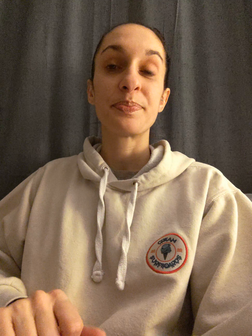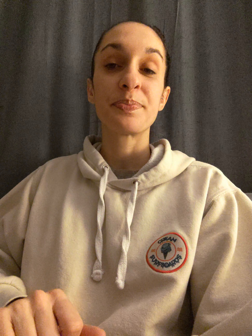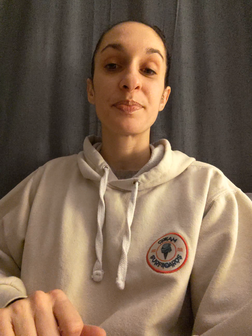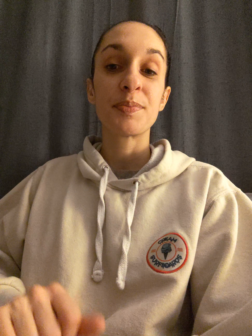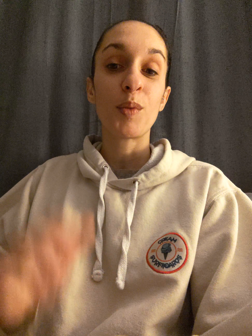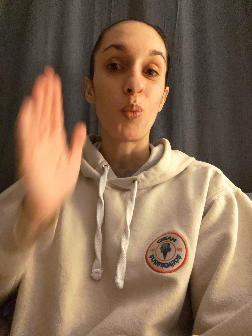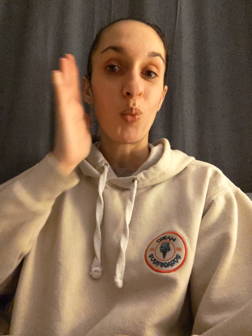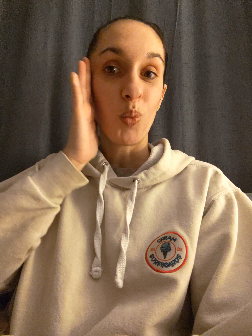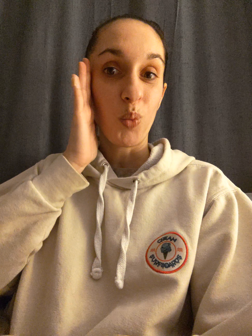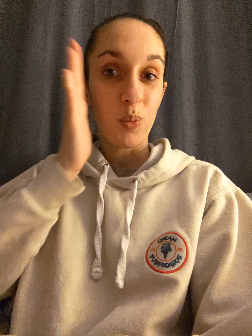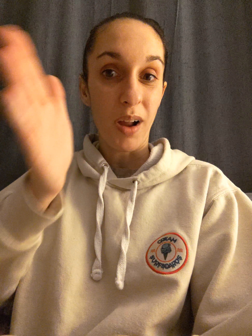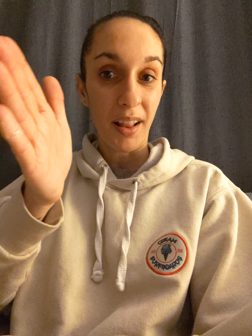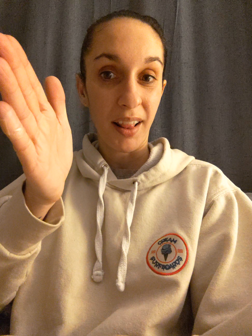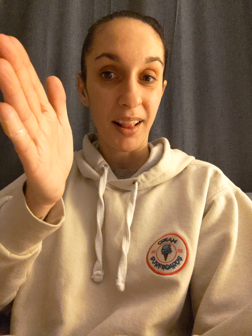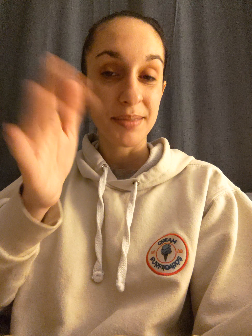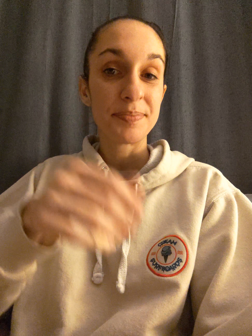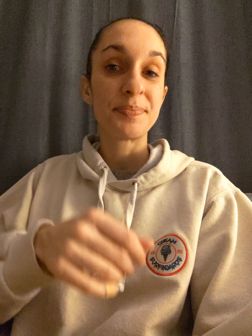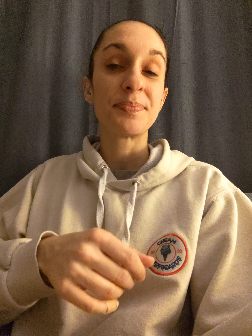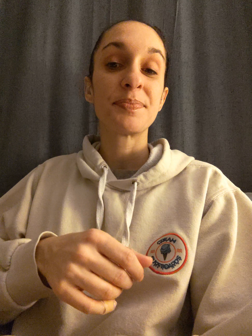will